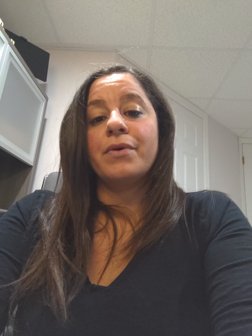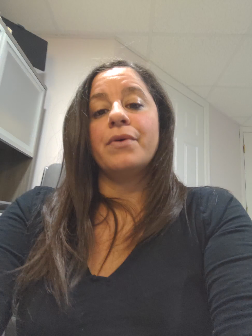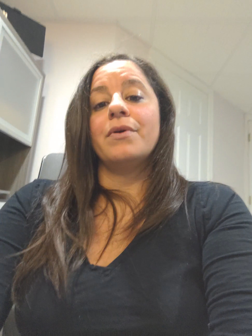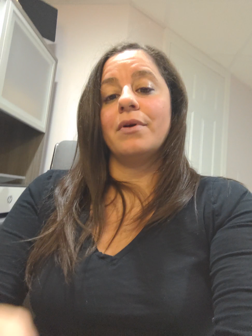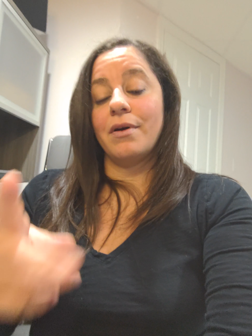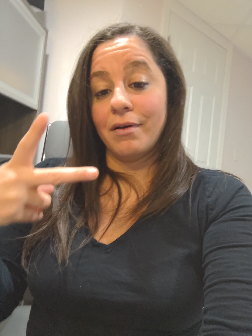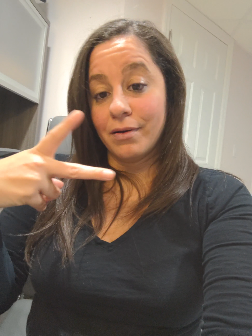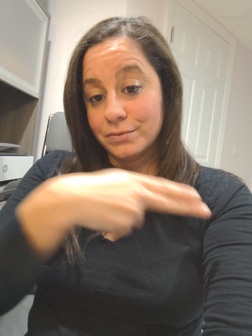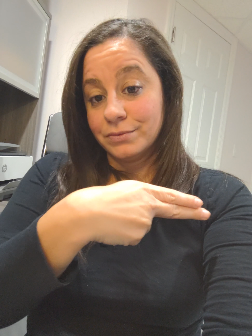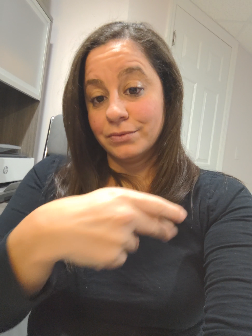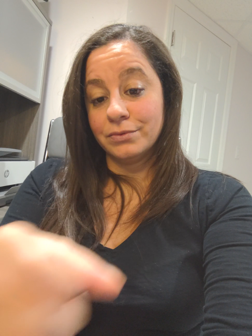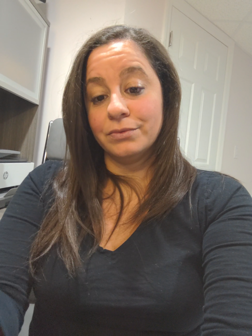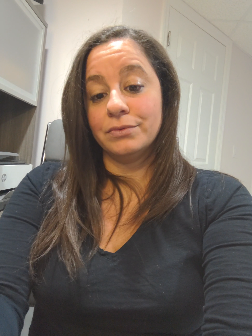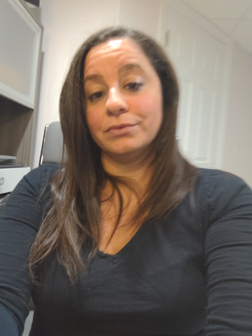cut